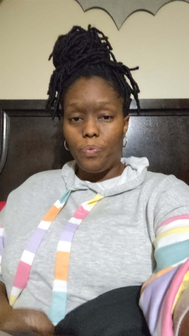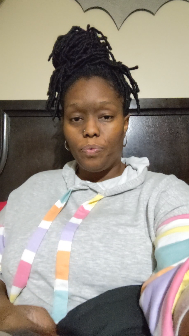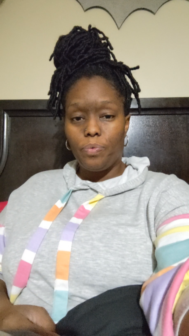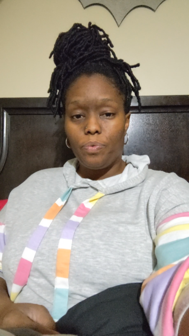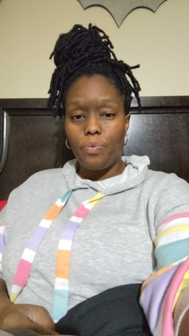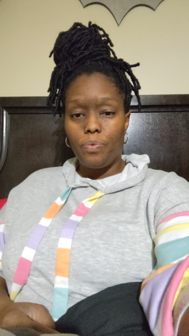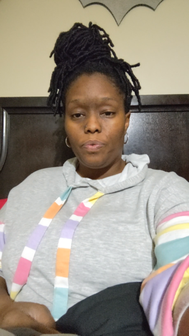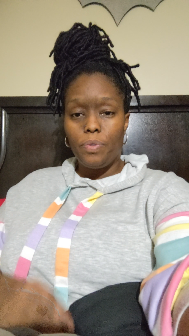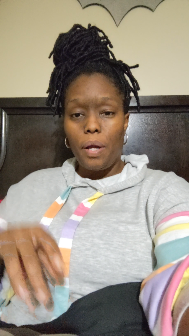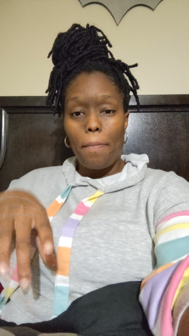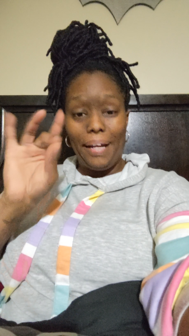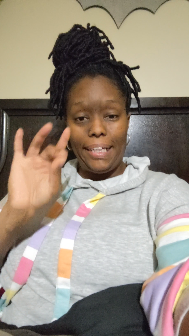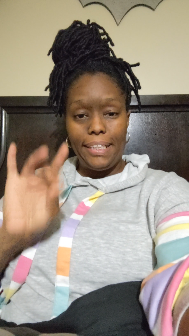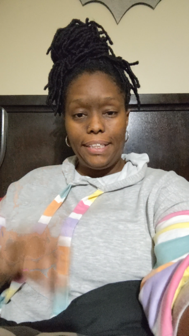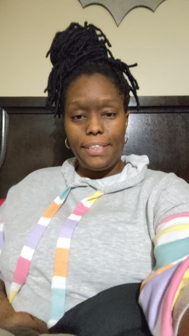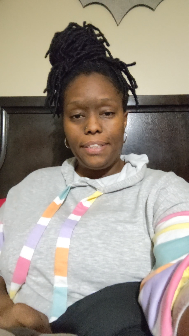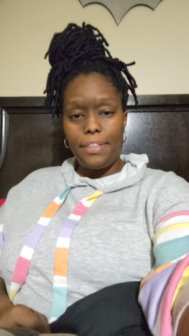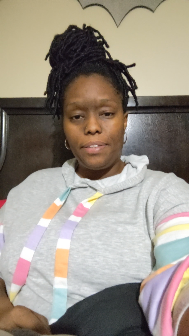pick